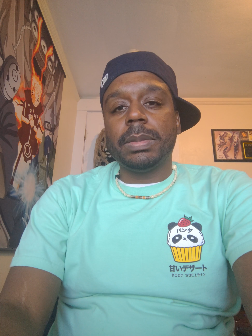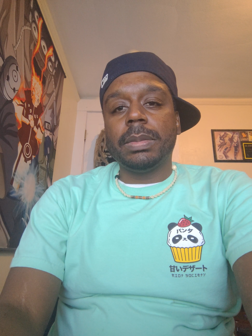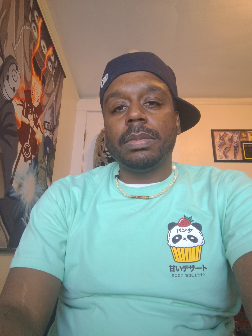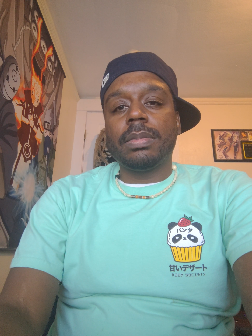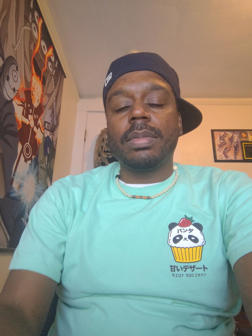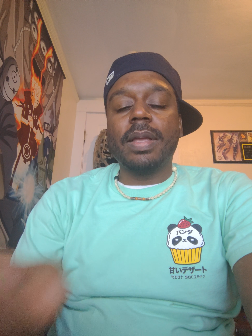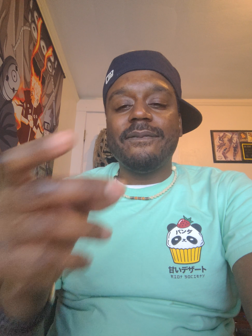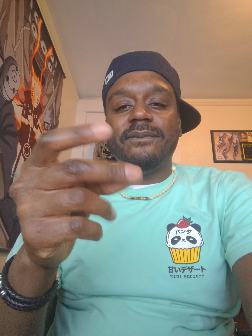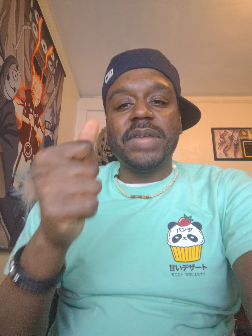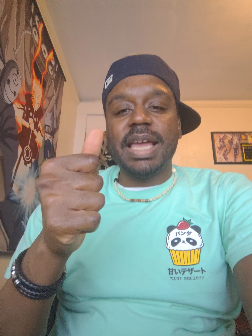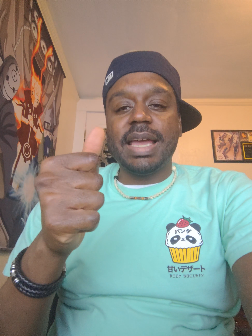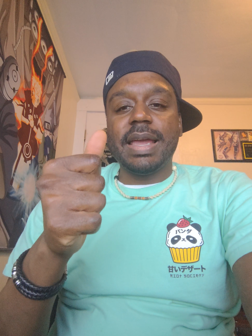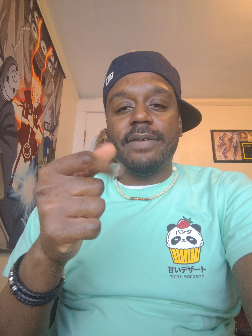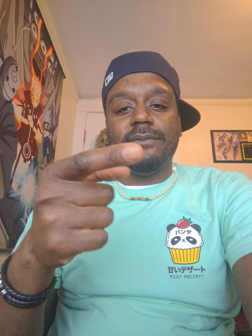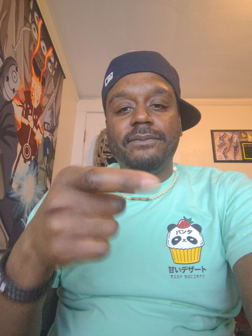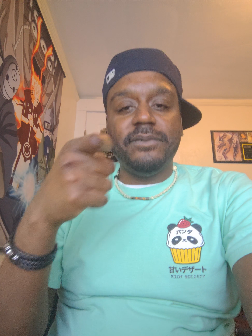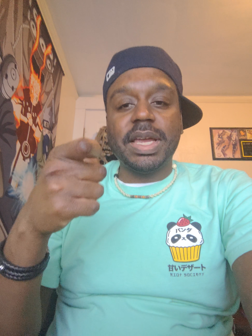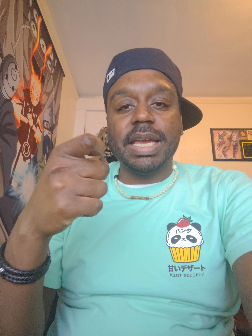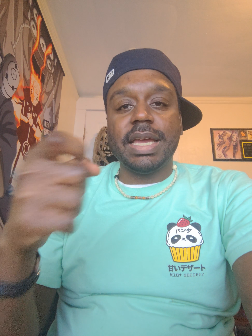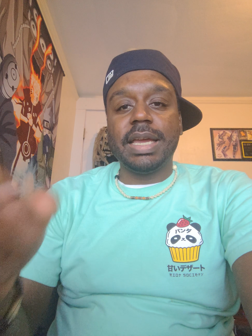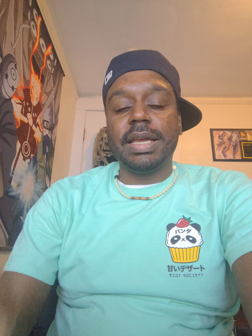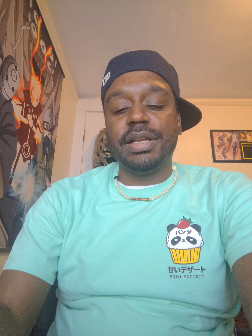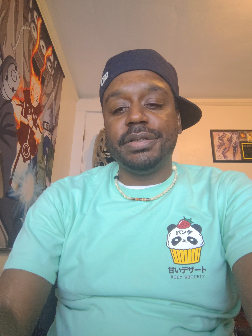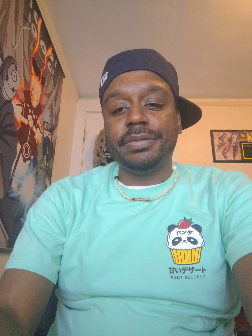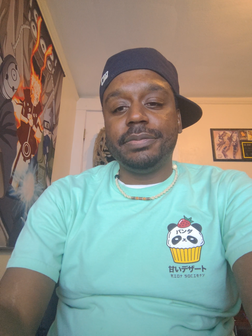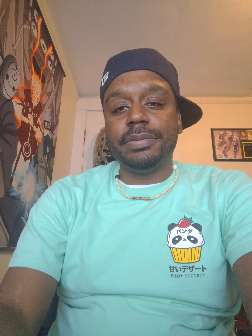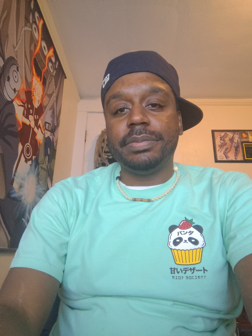fast